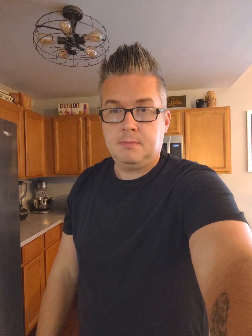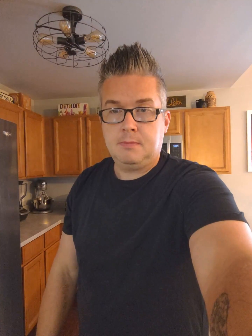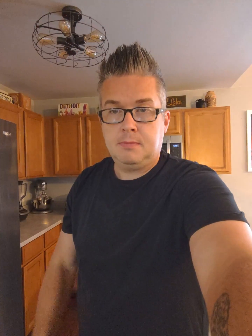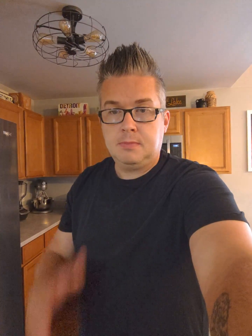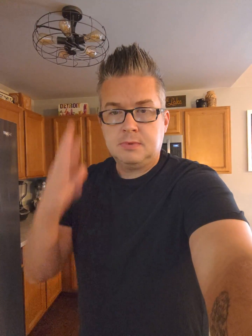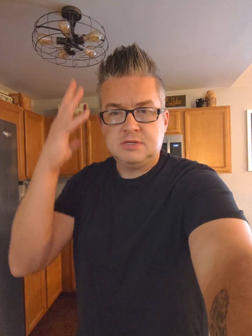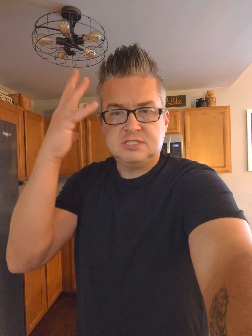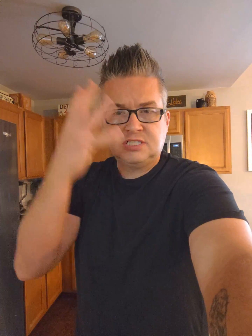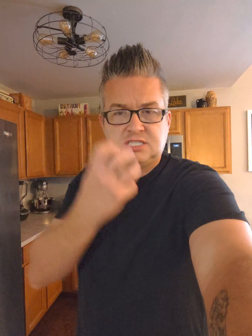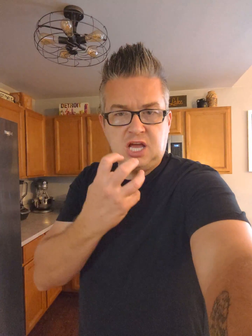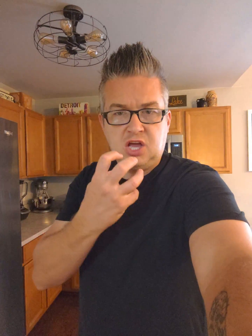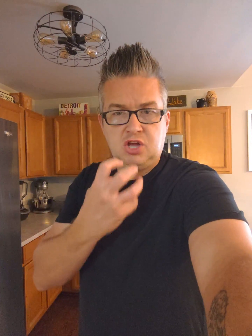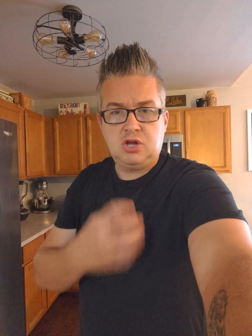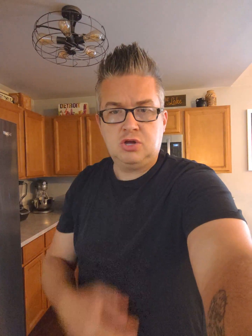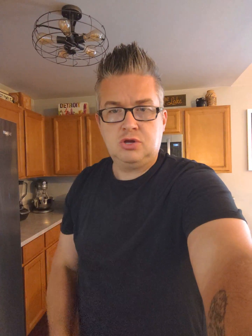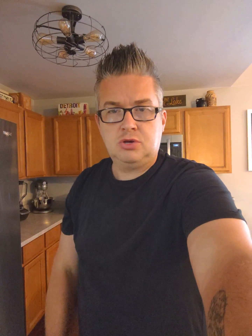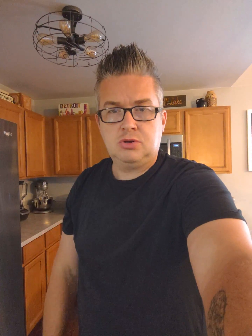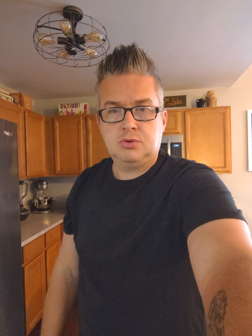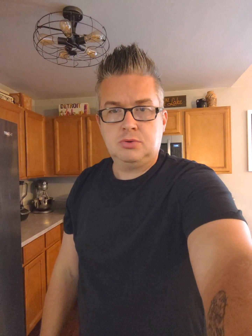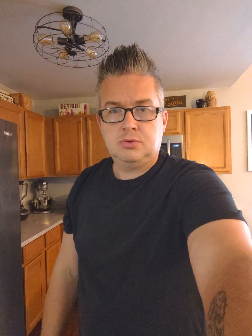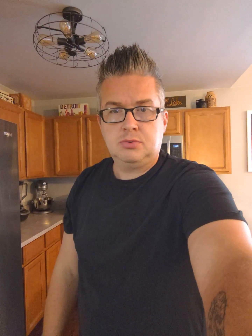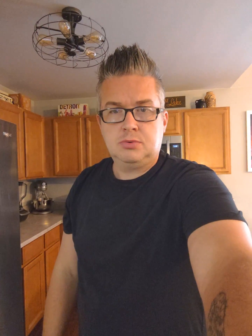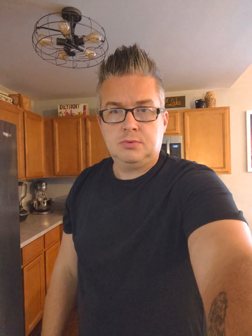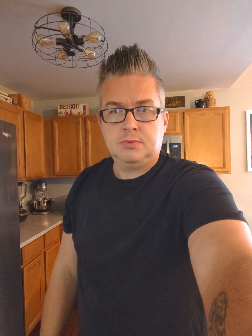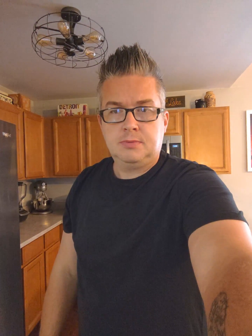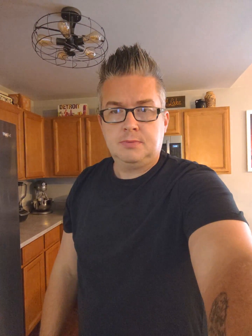dark